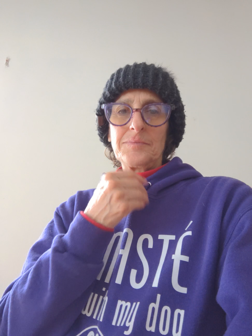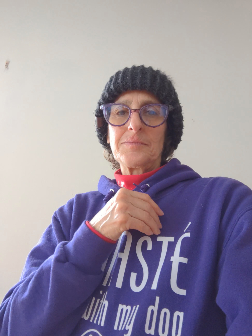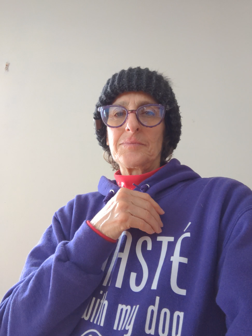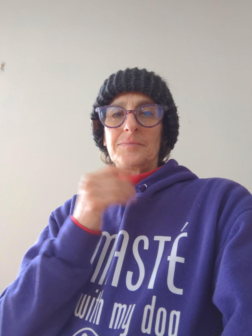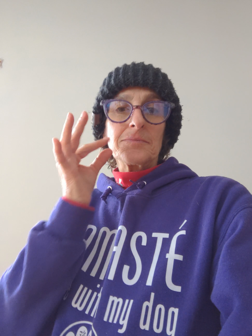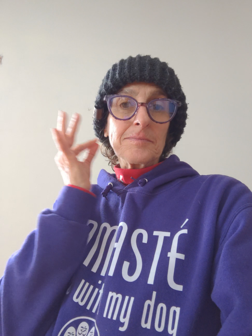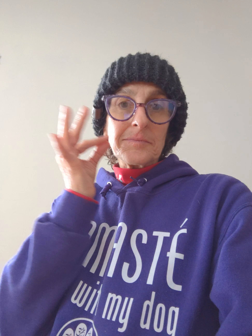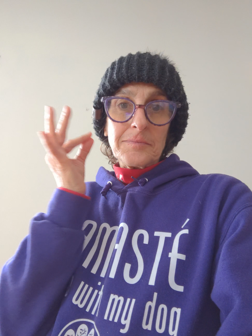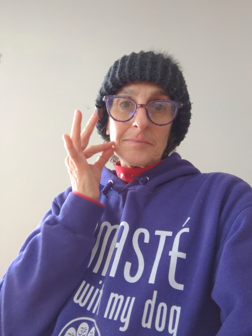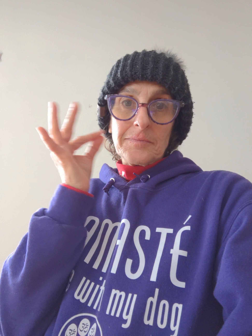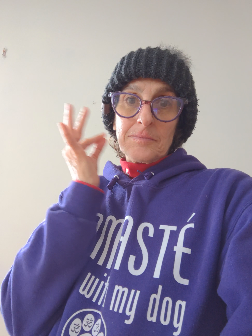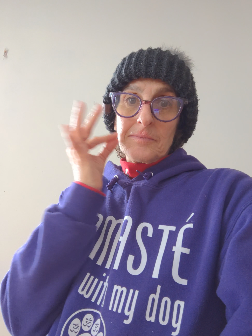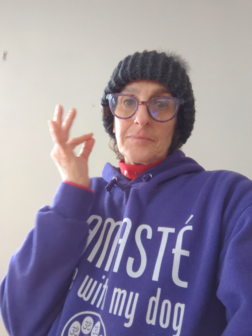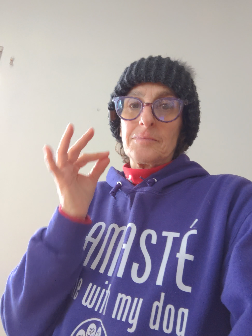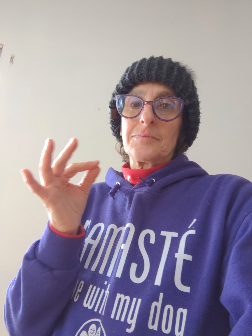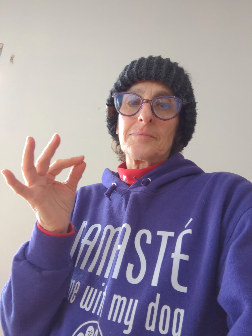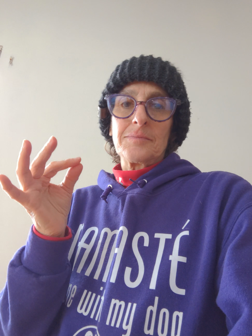cat